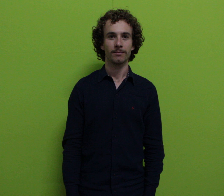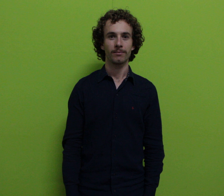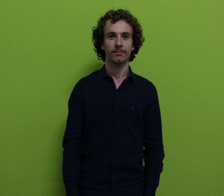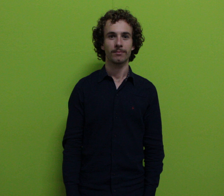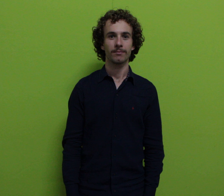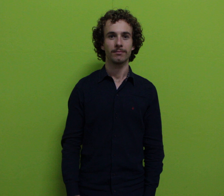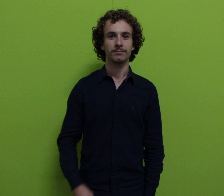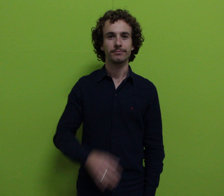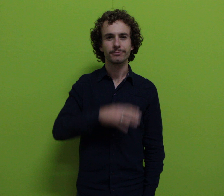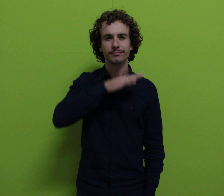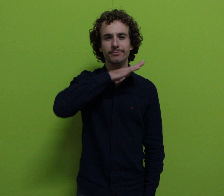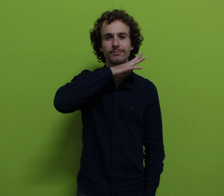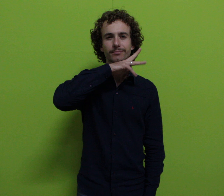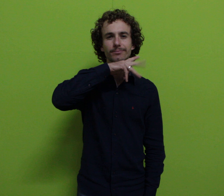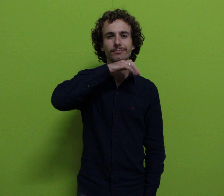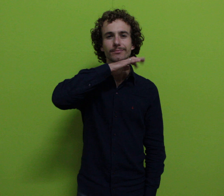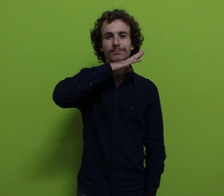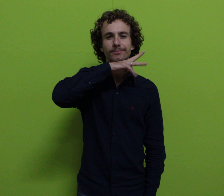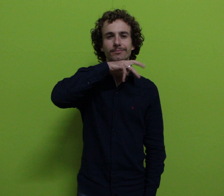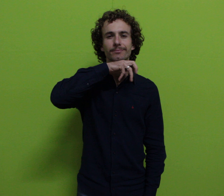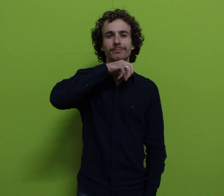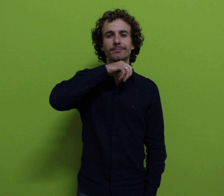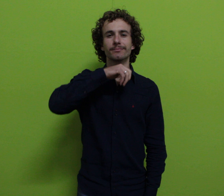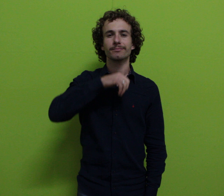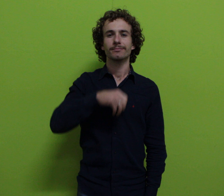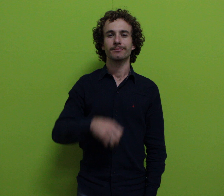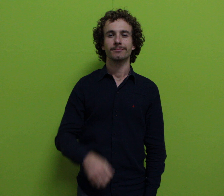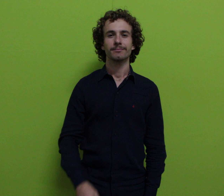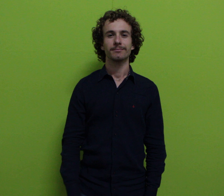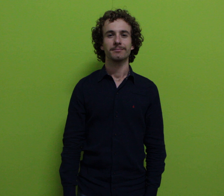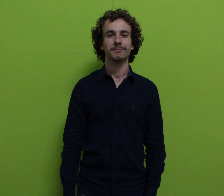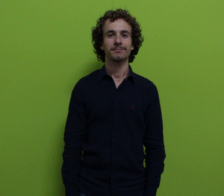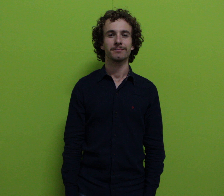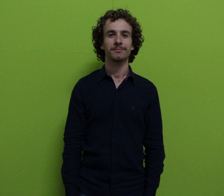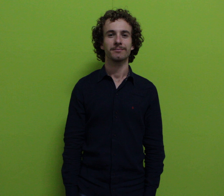ruim